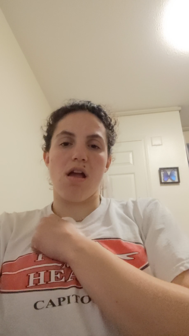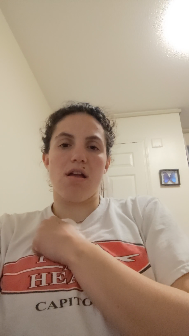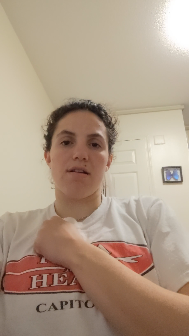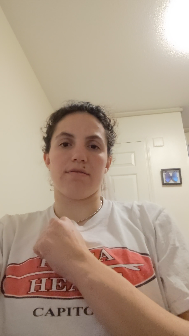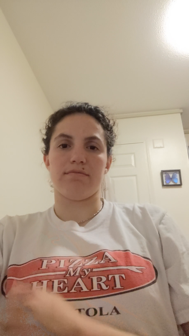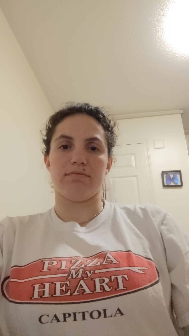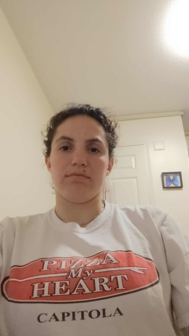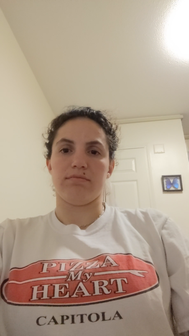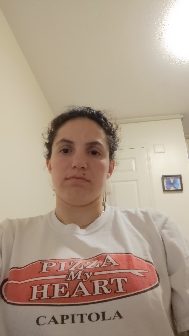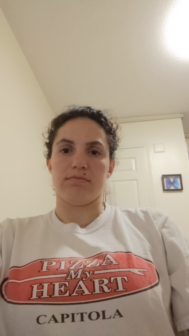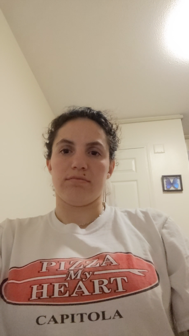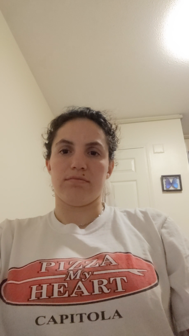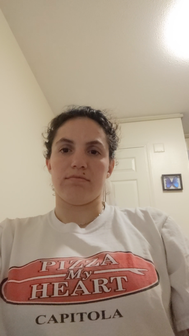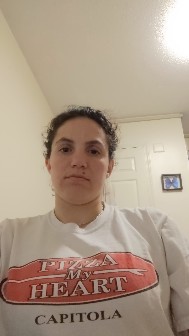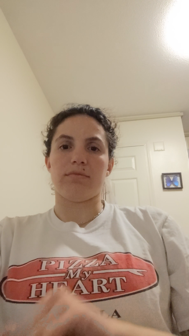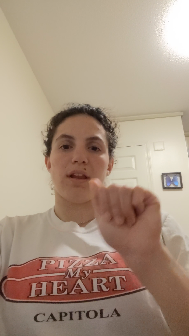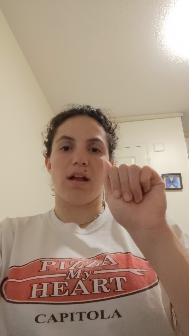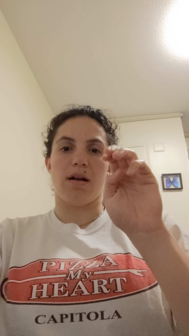am